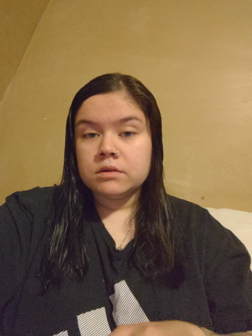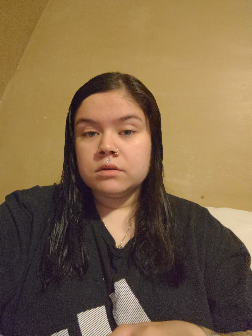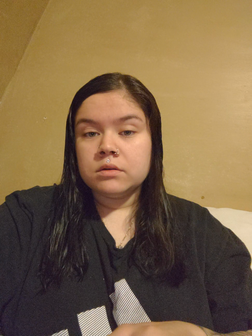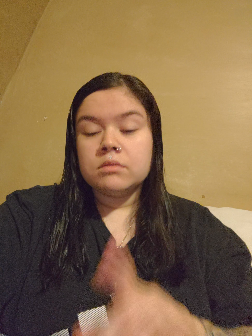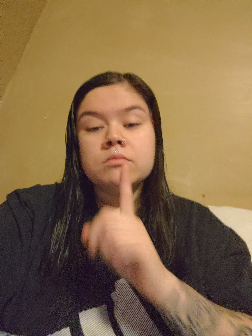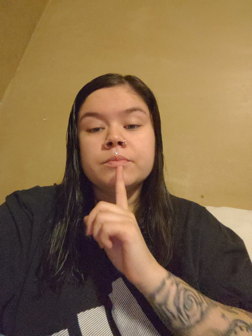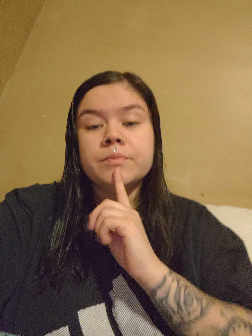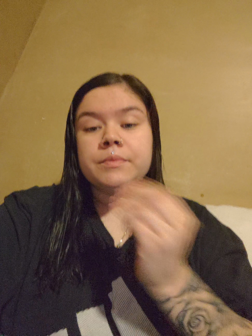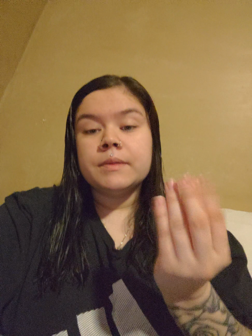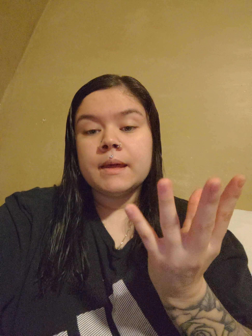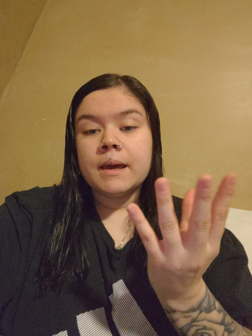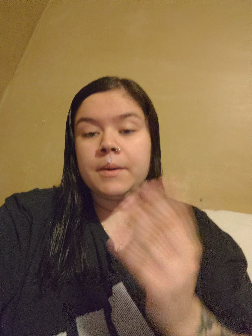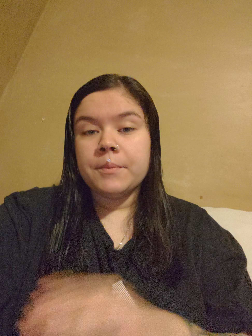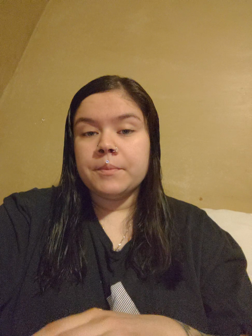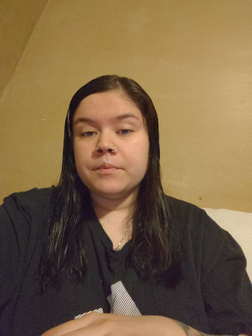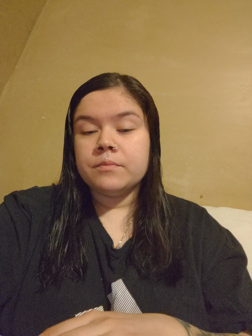lamp